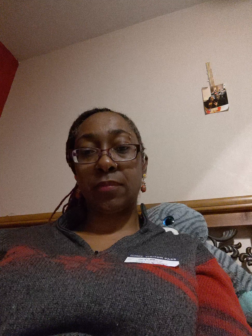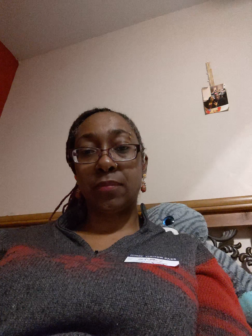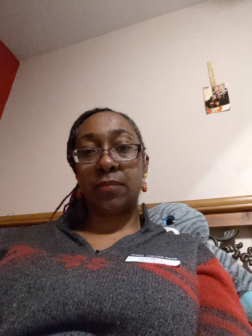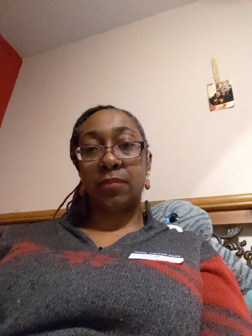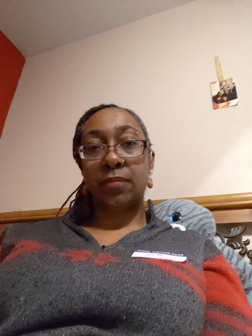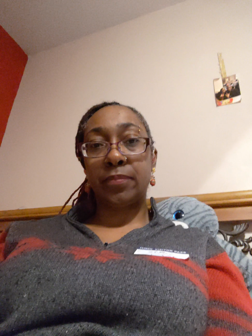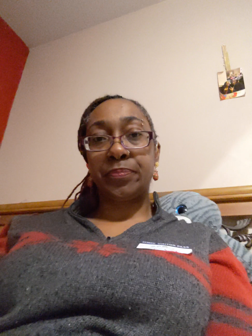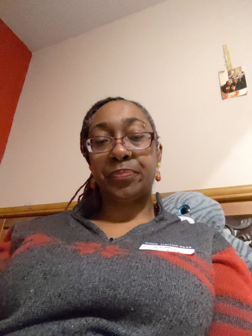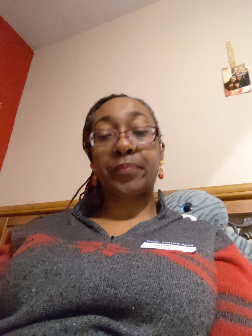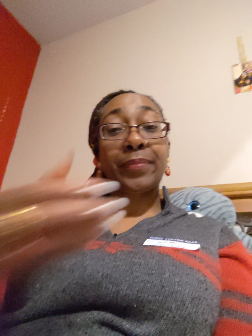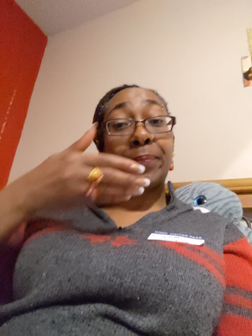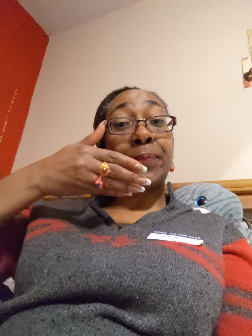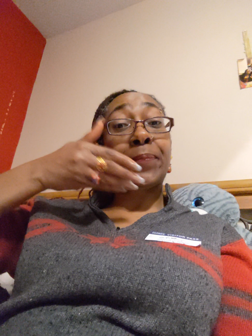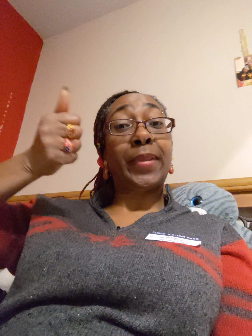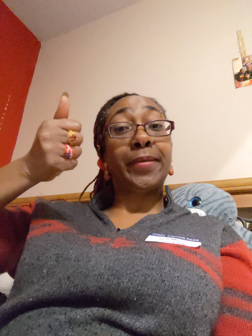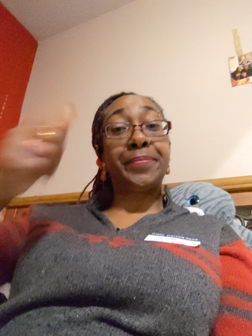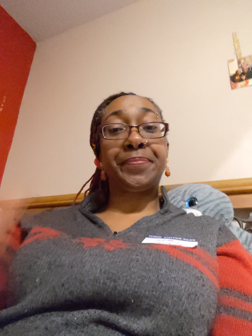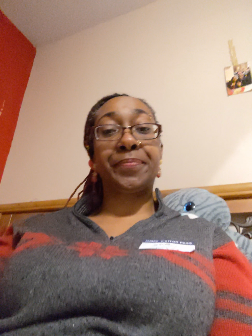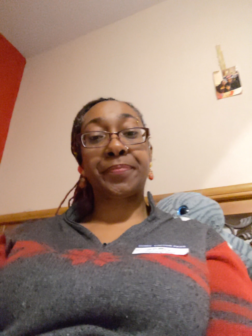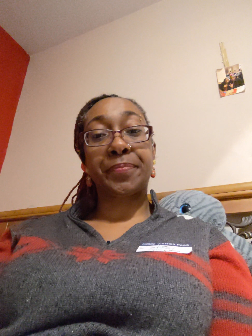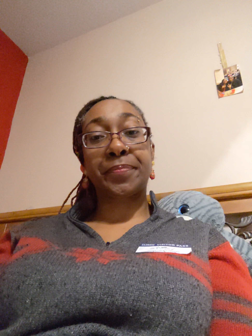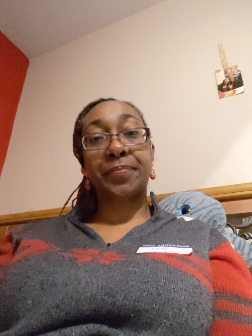better